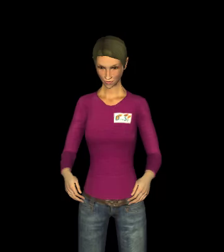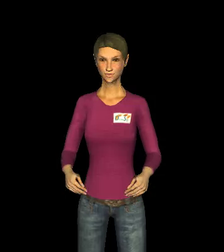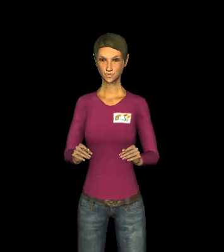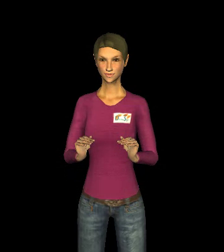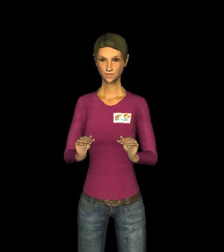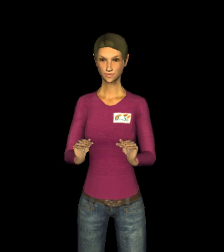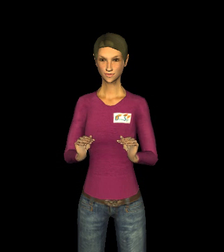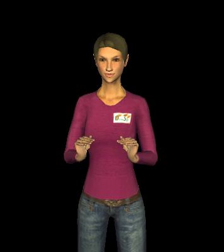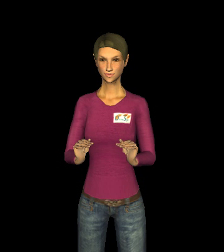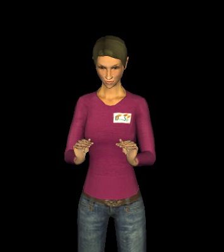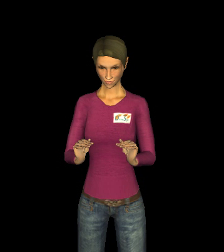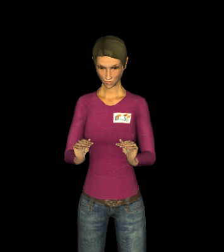يتعلم